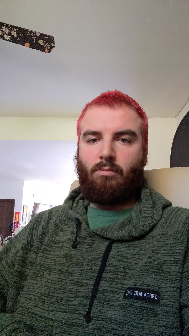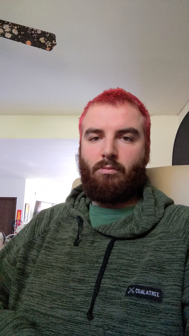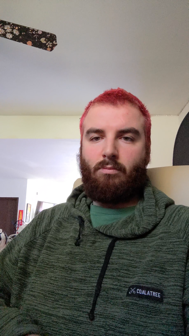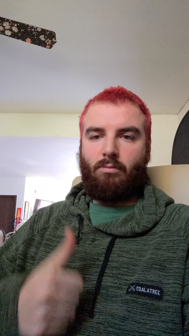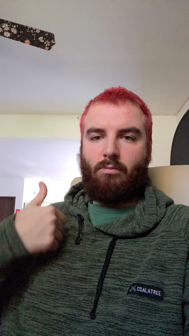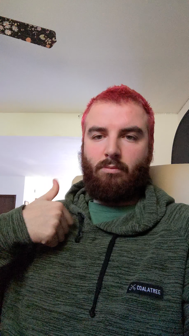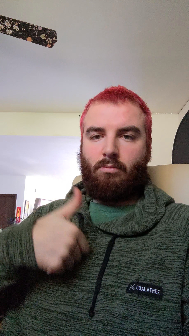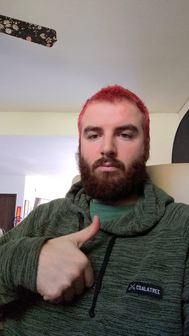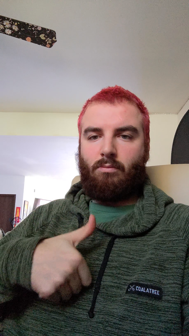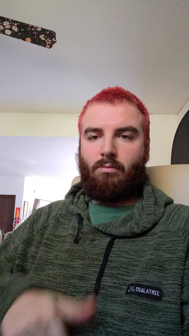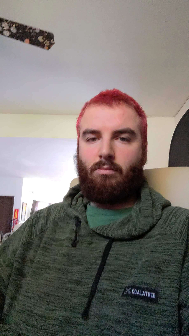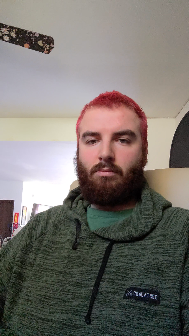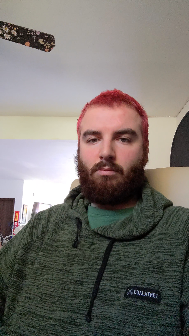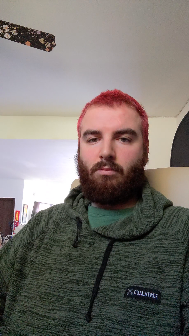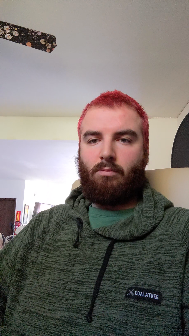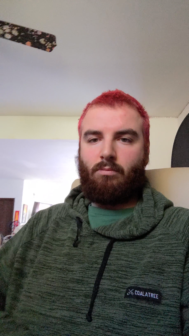coats